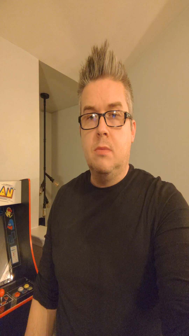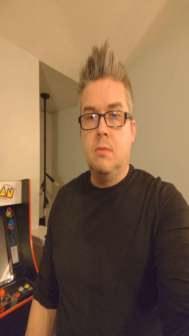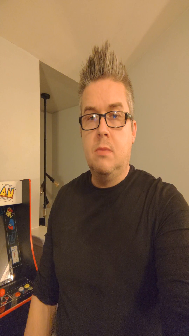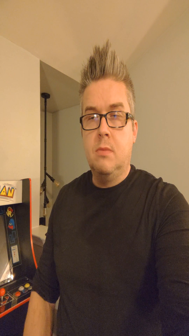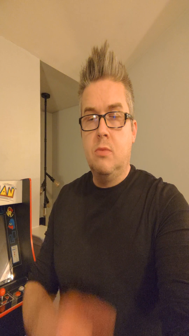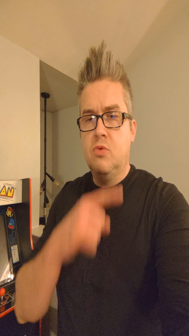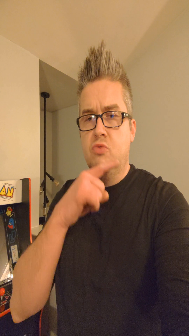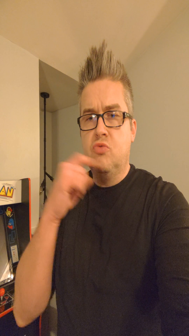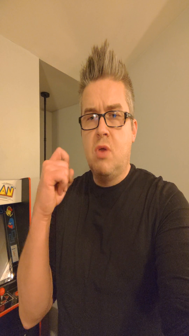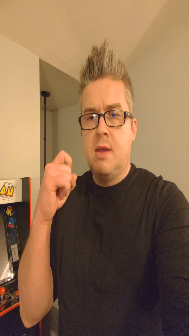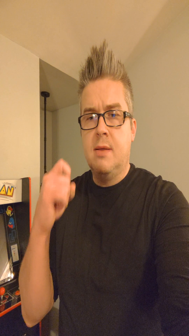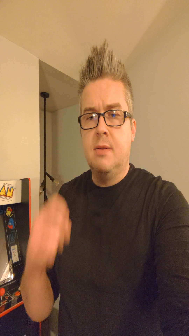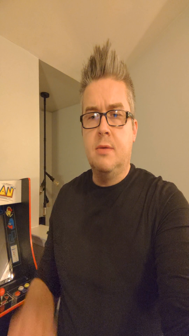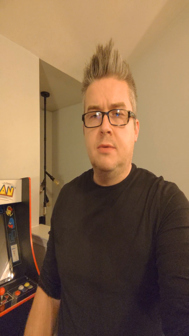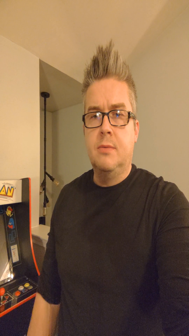dry